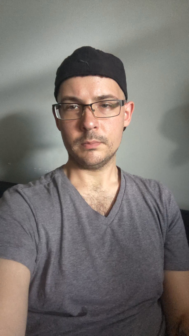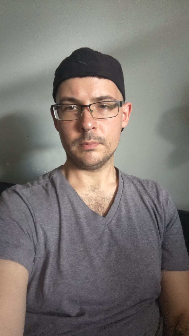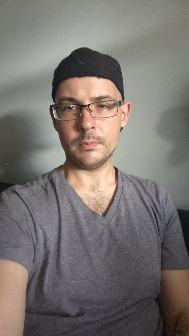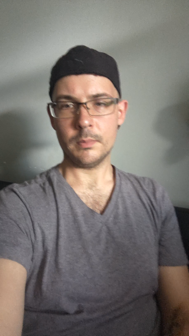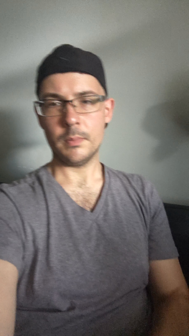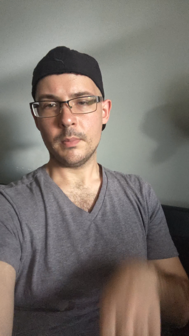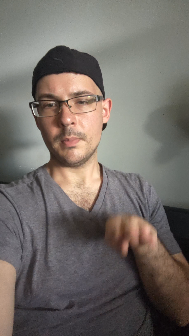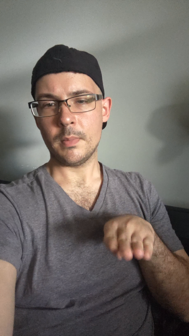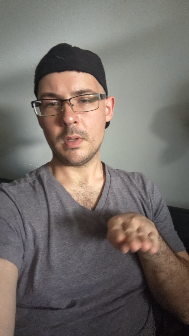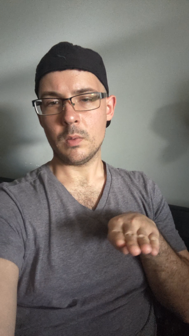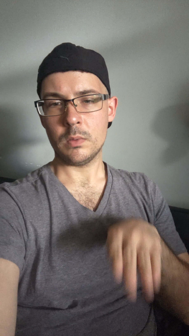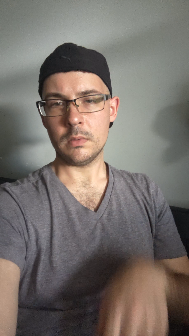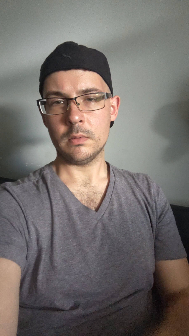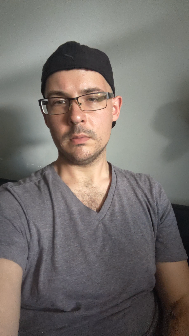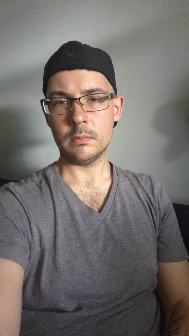penguin